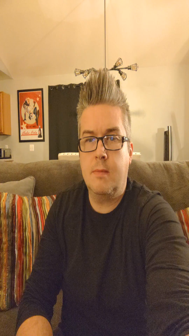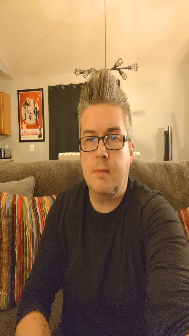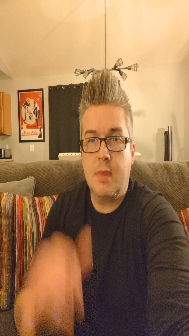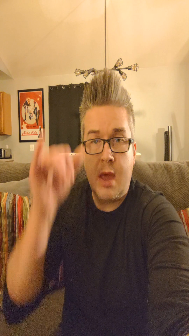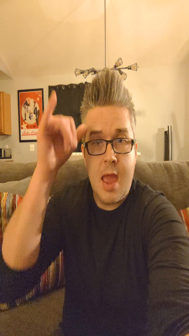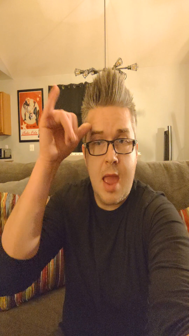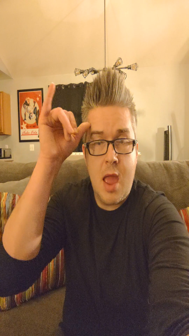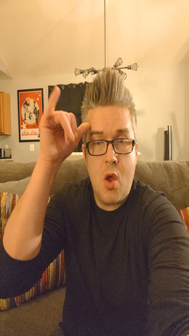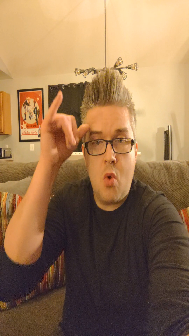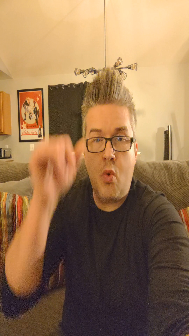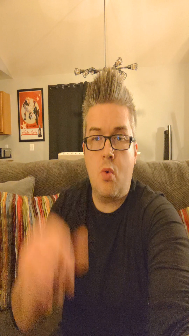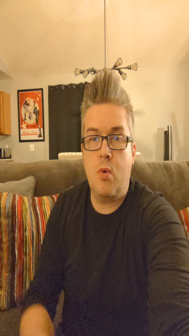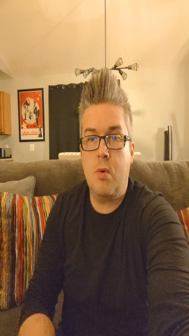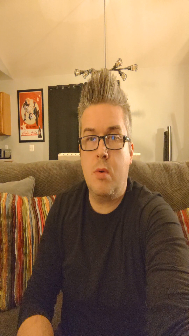cow